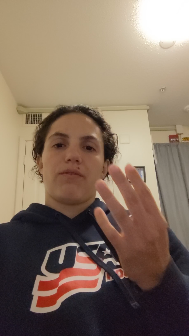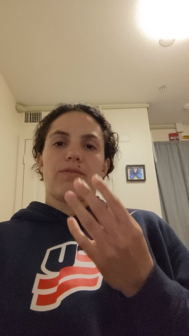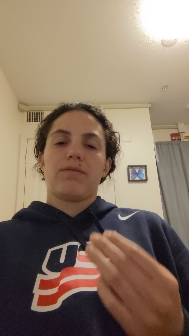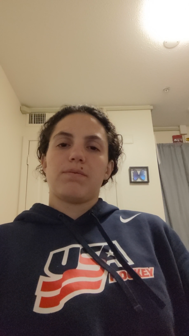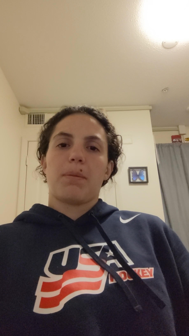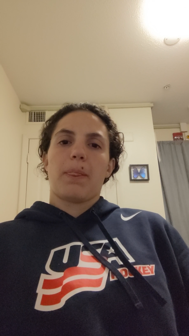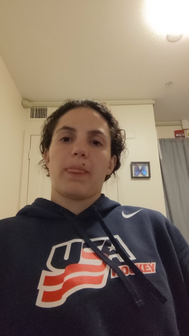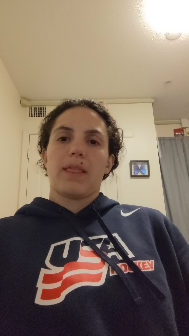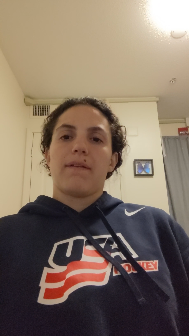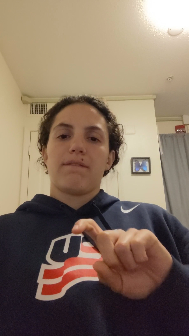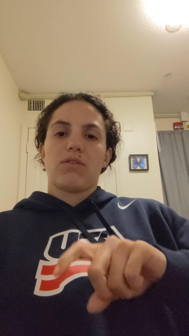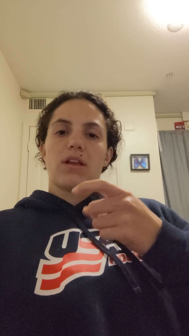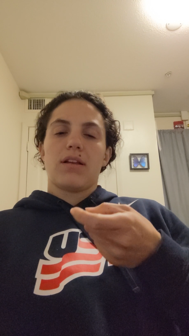friend